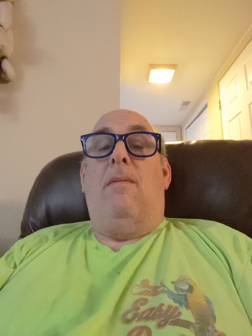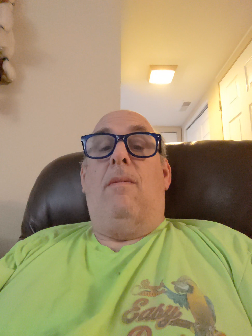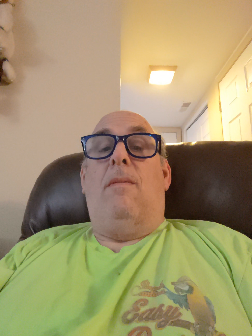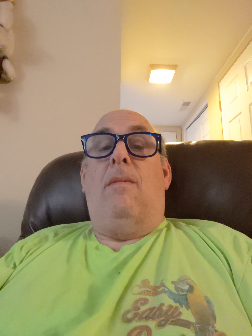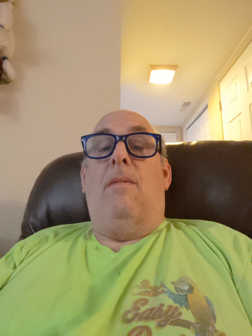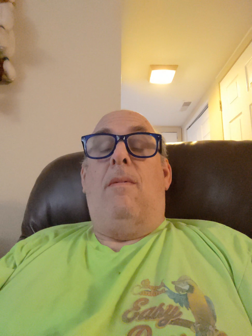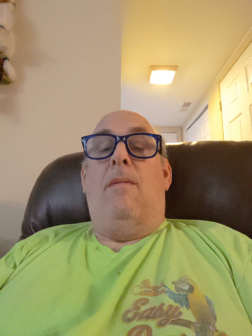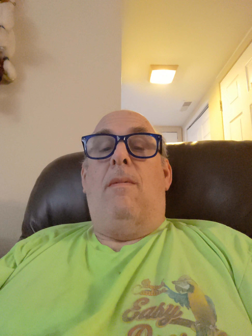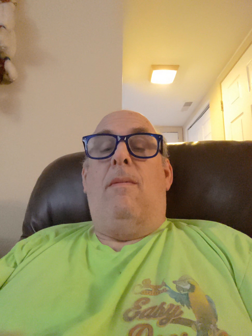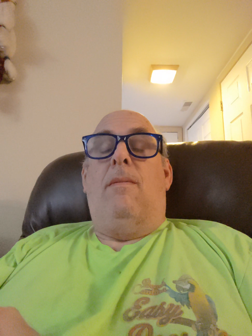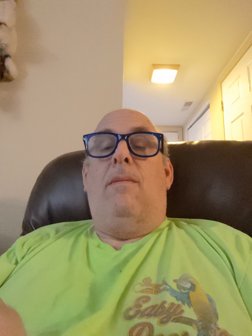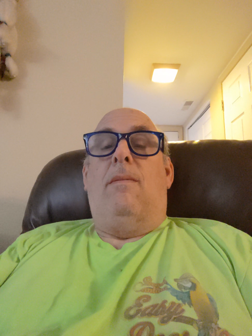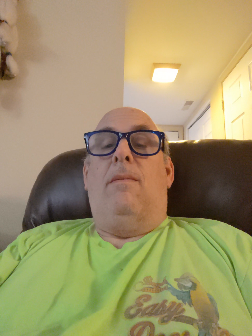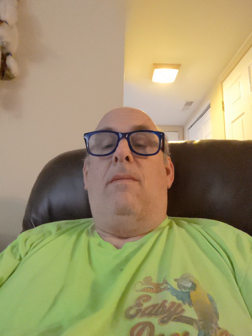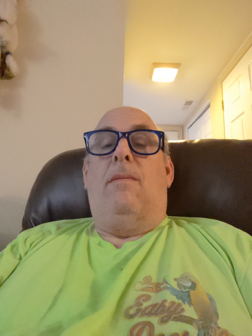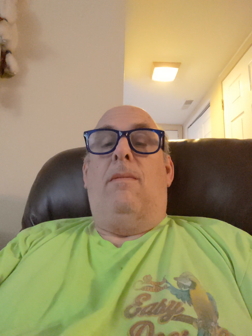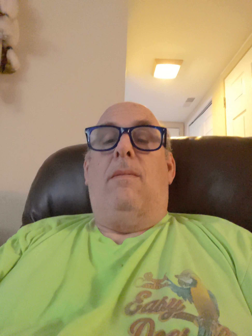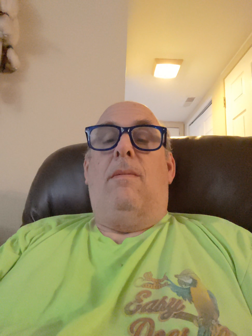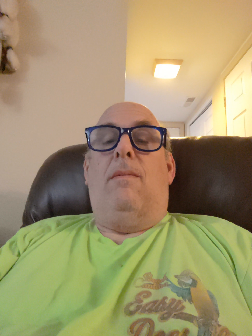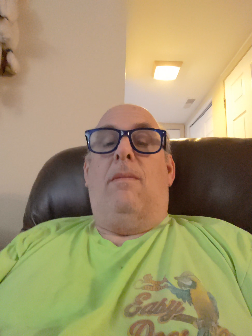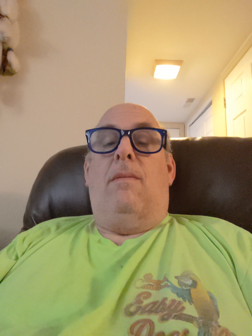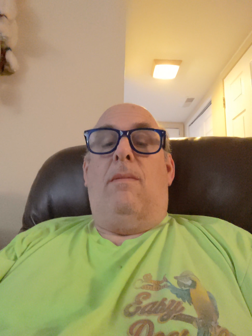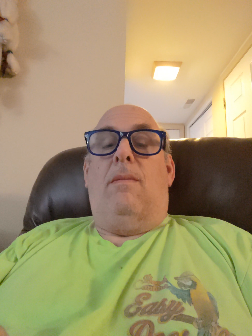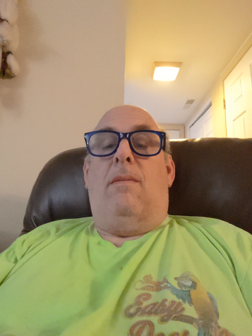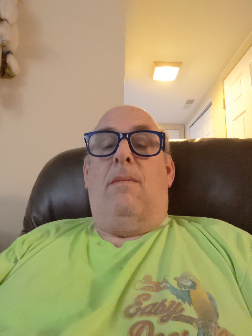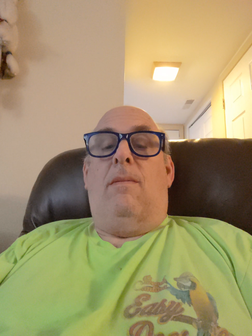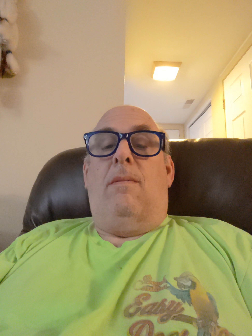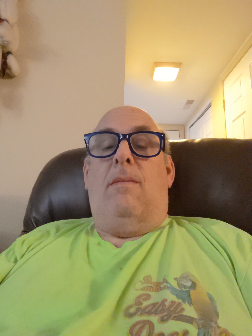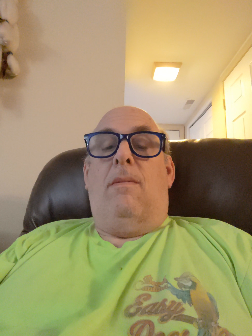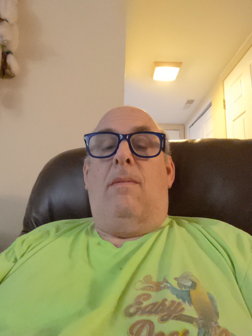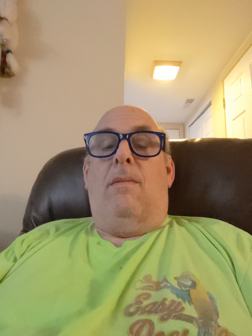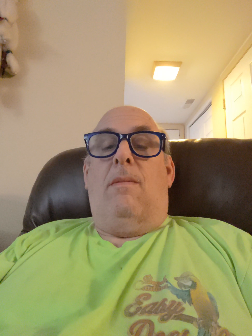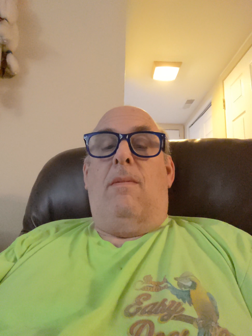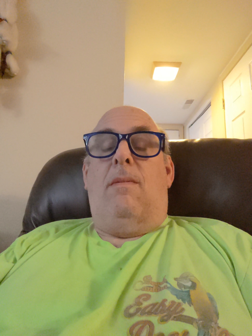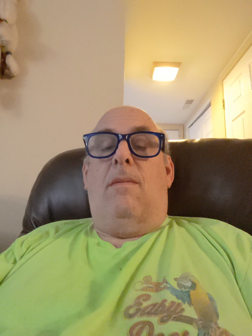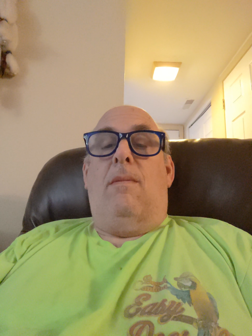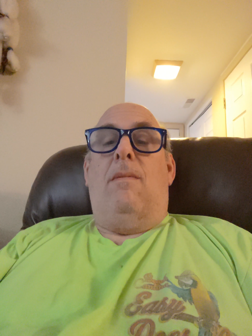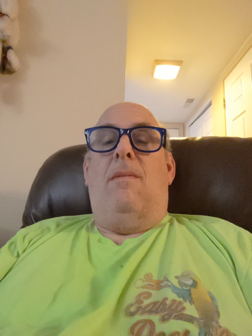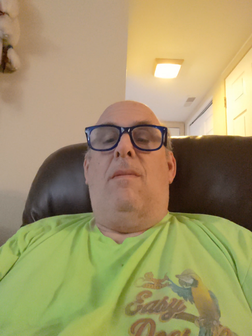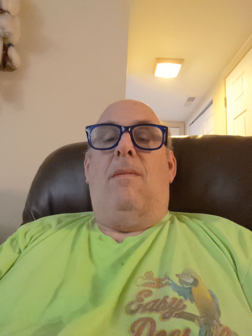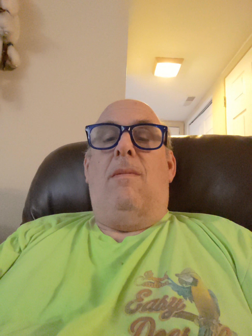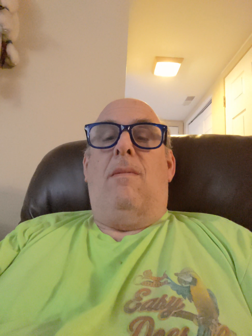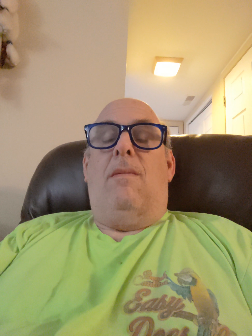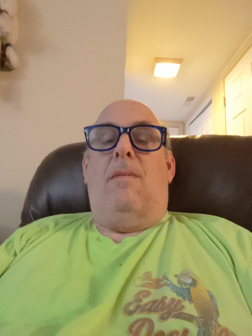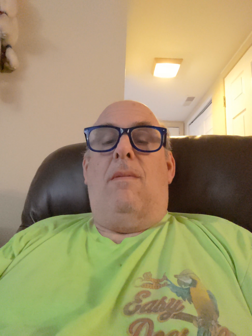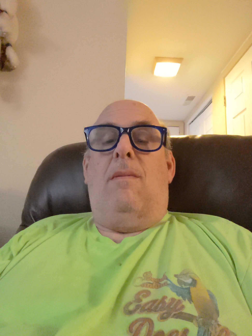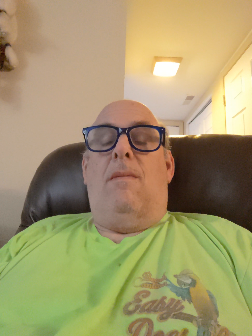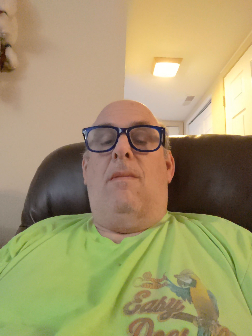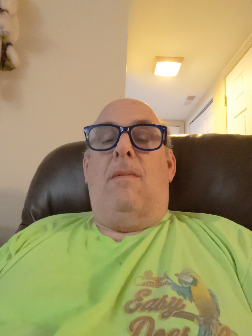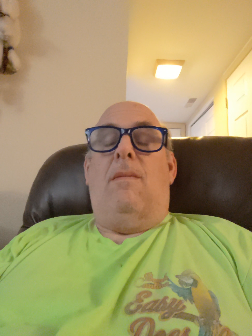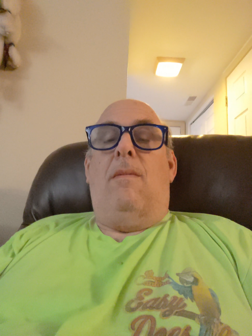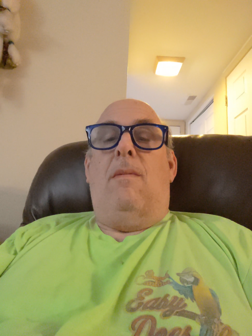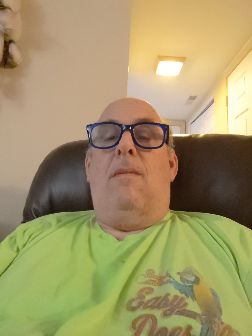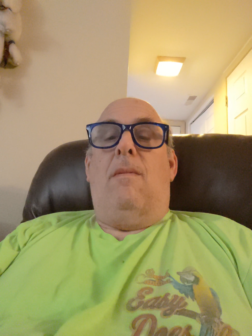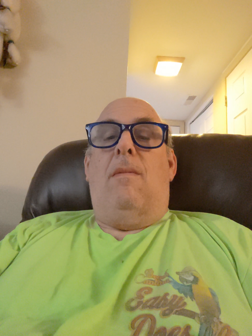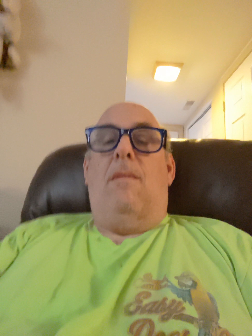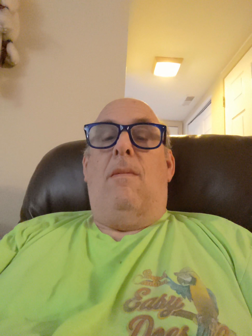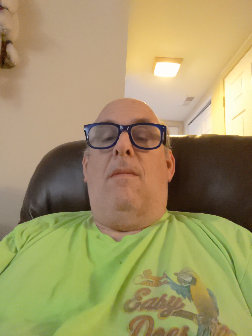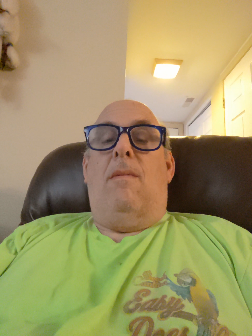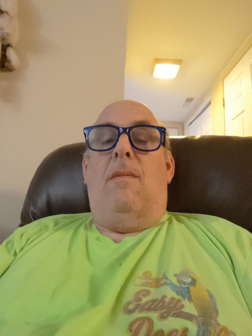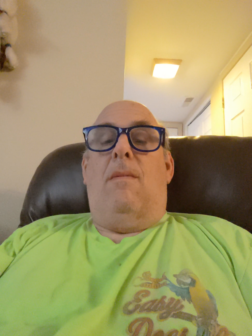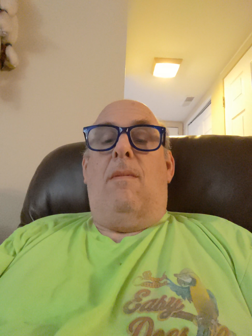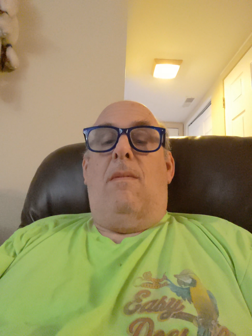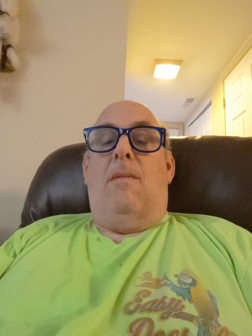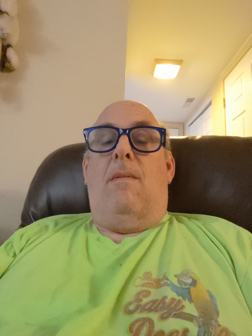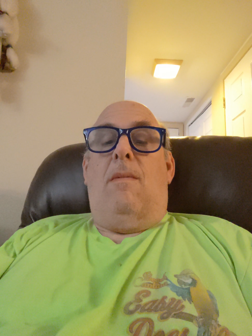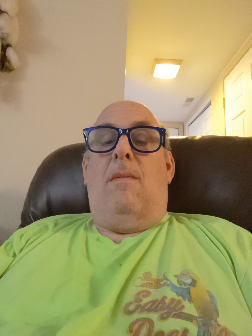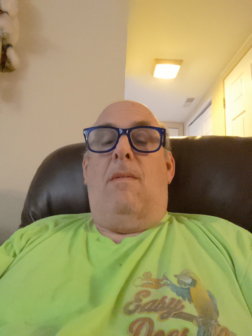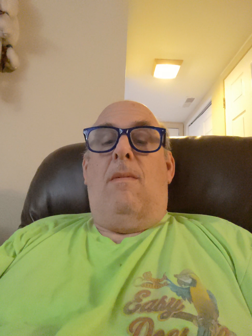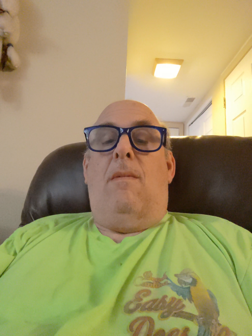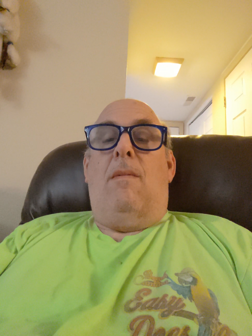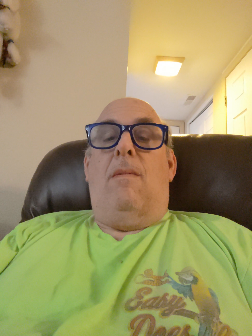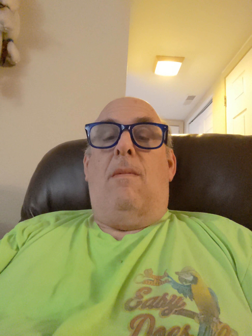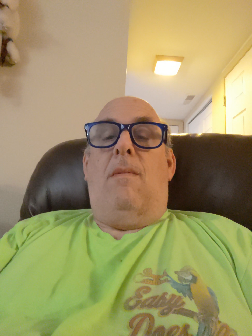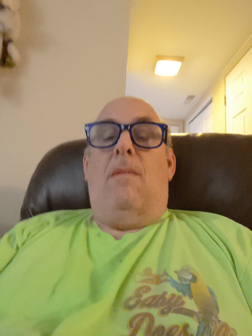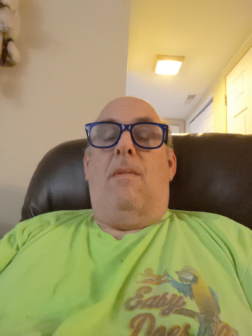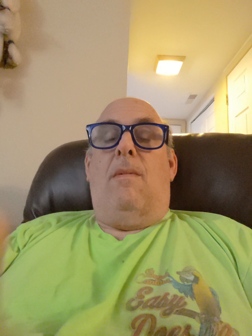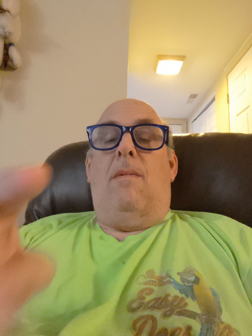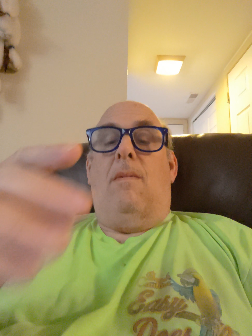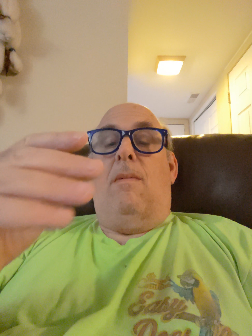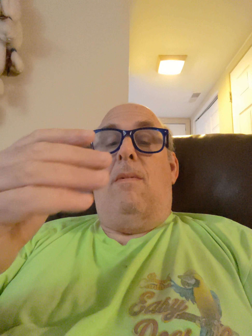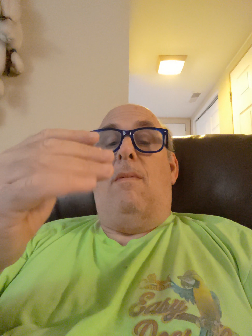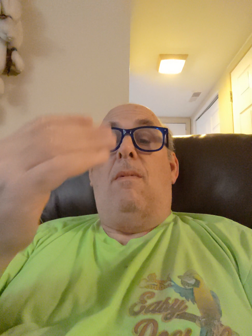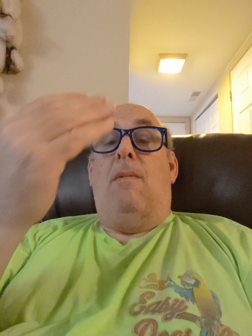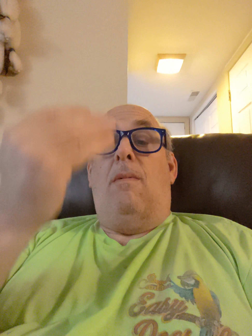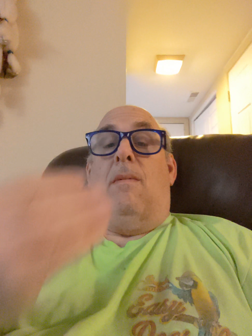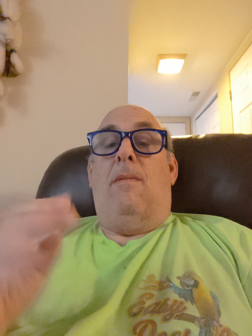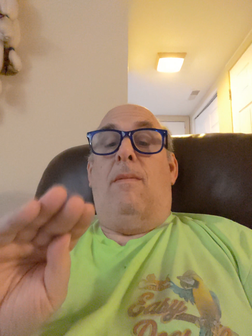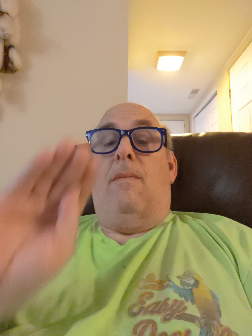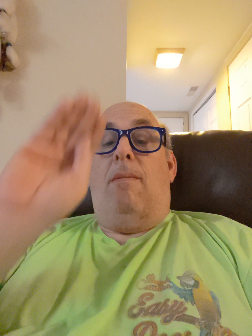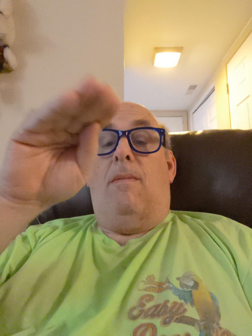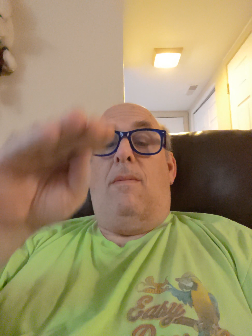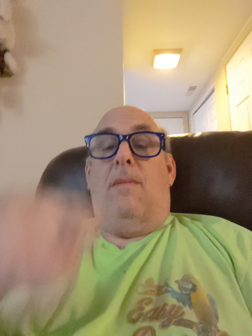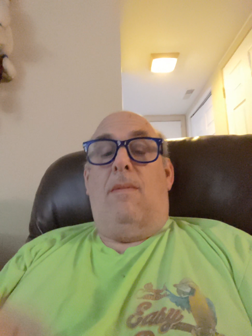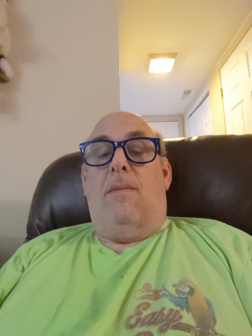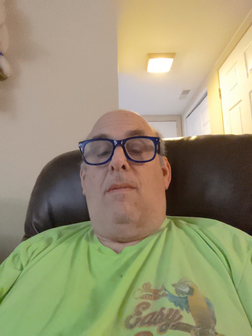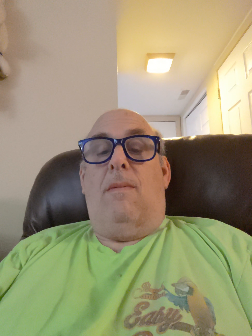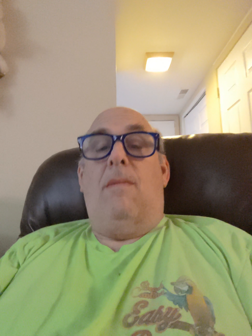mitten